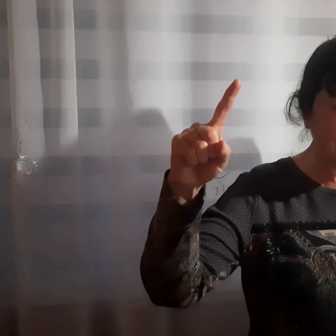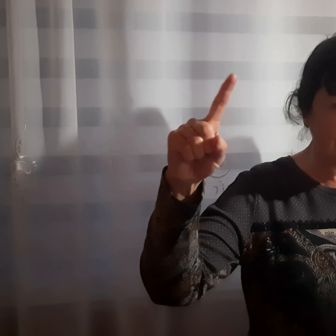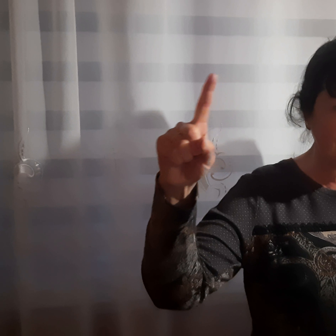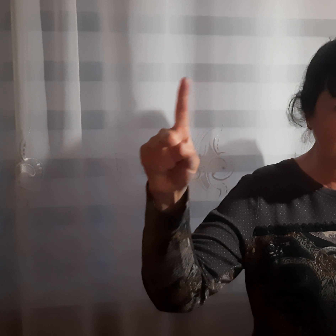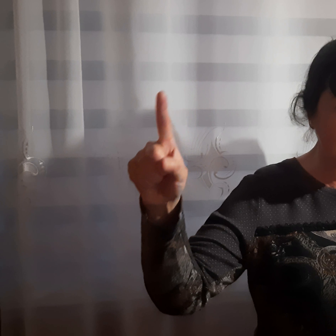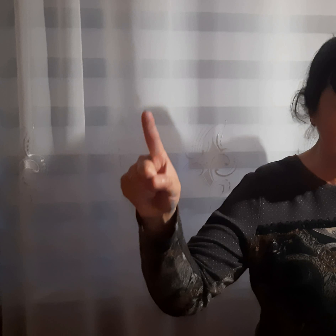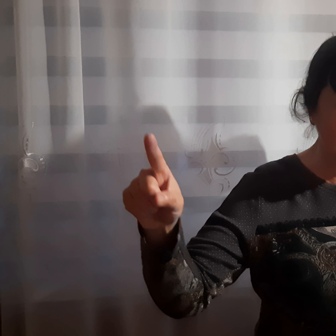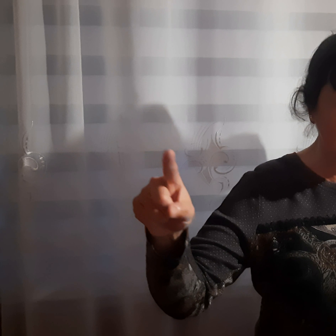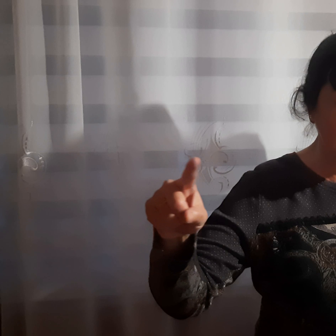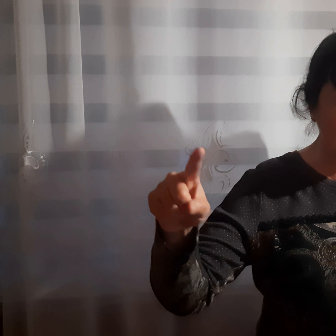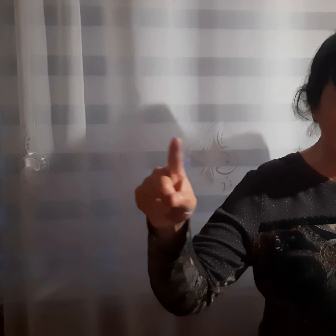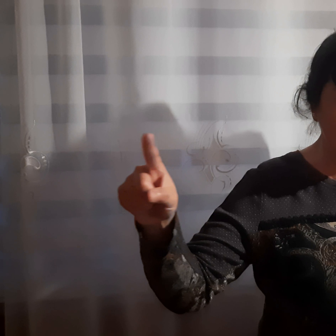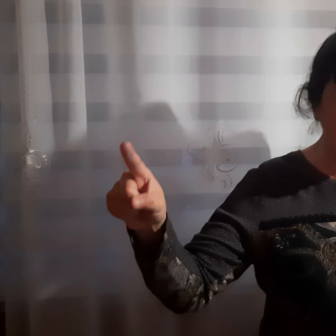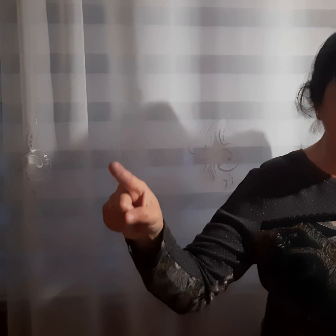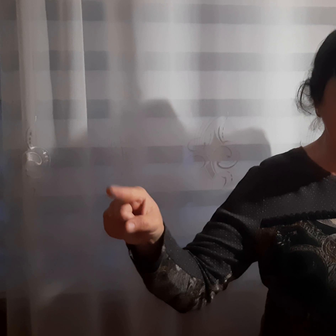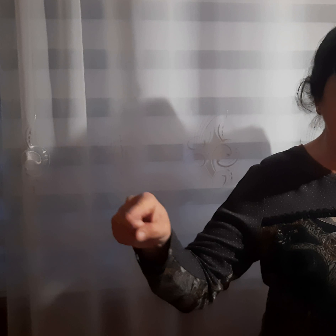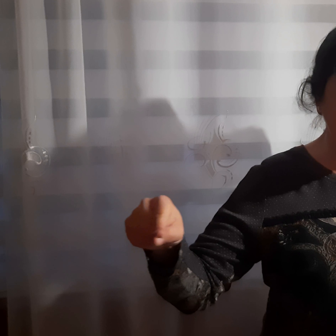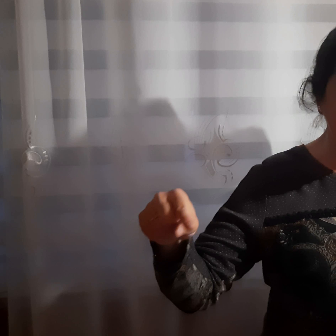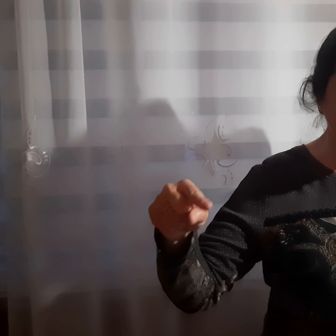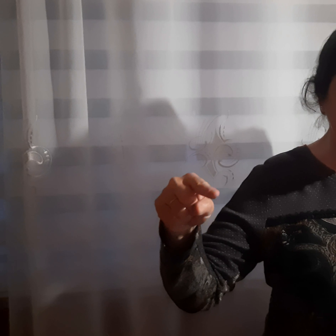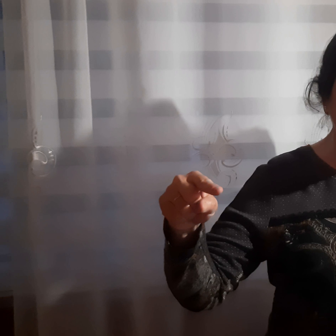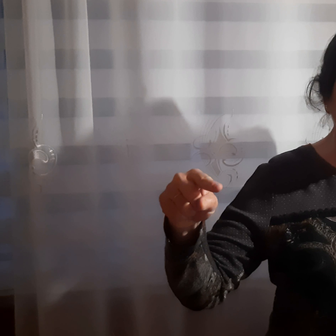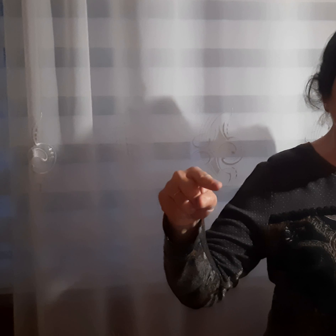З